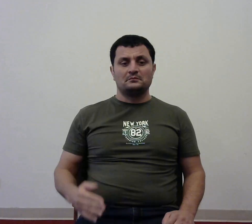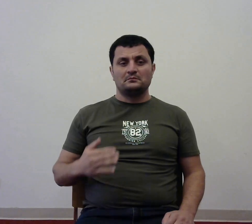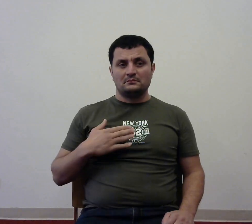mən